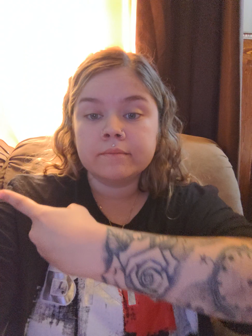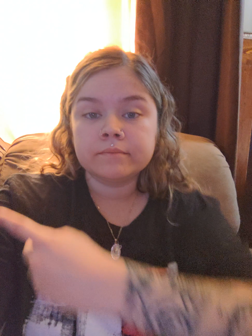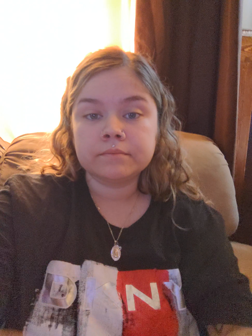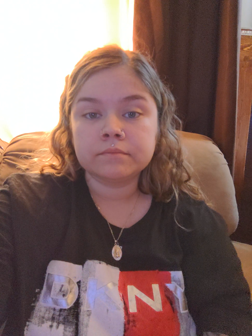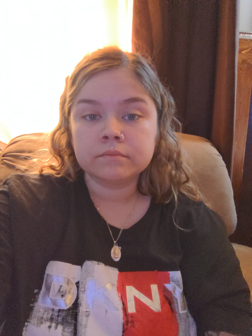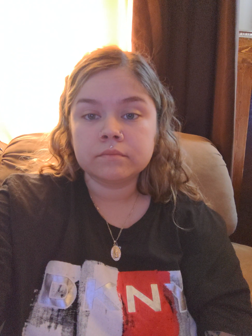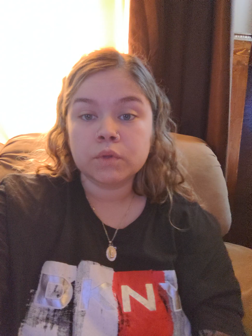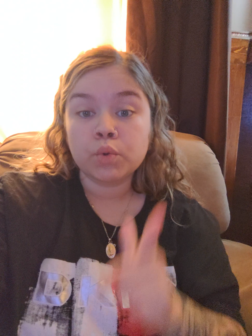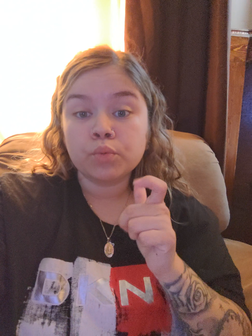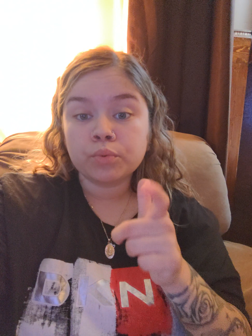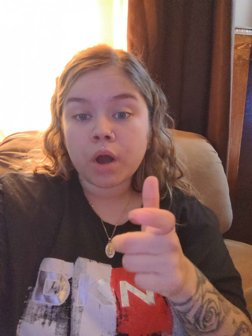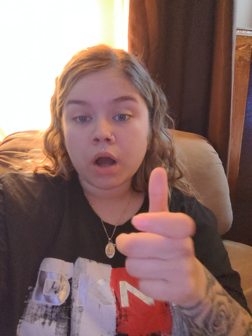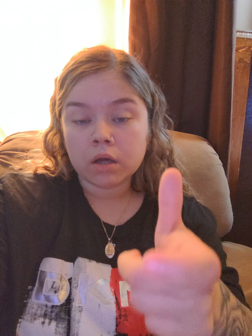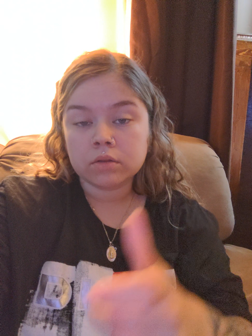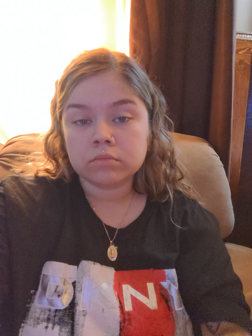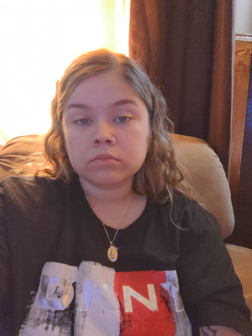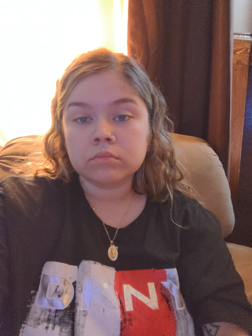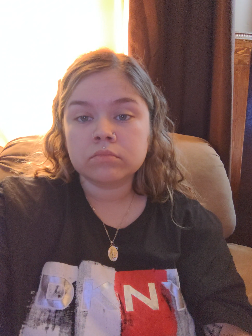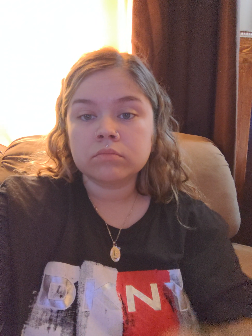run